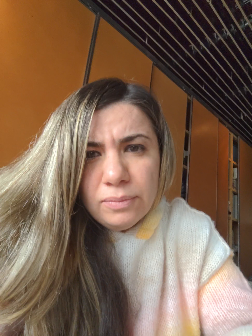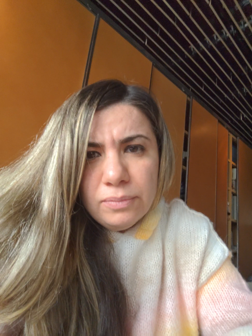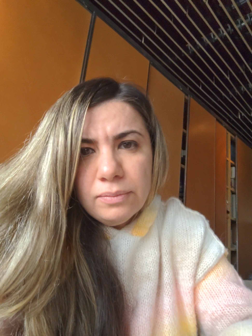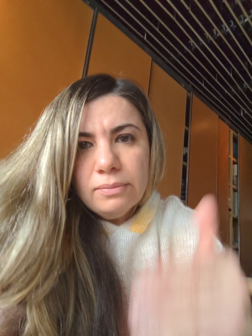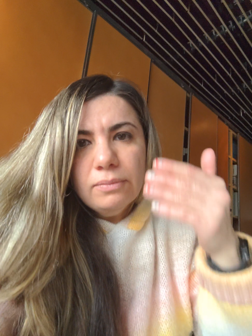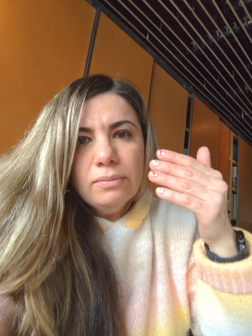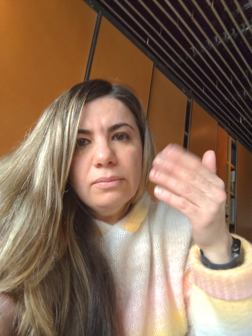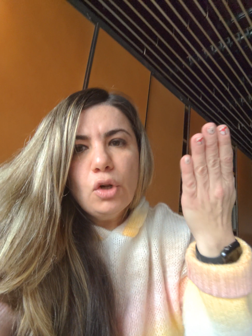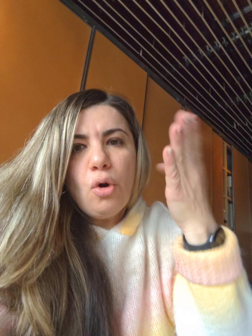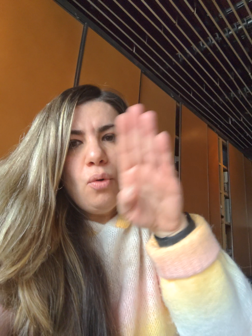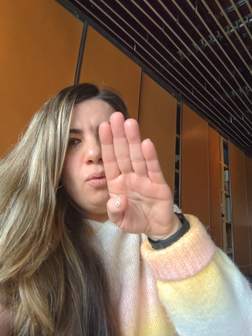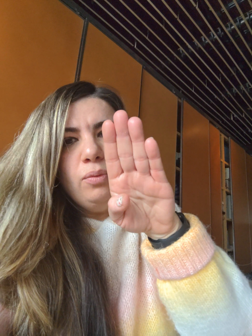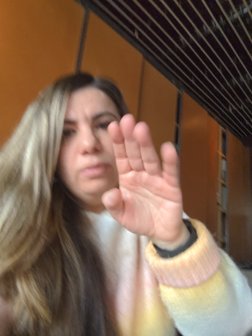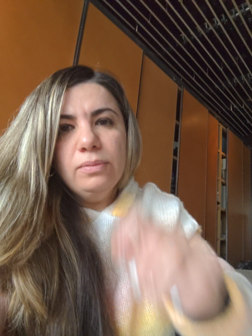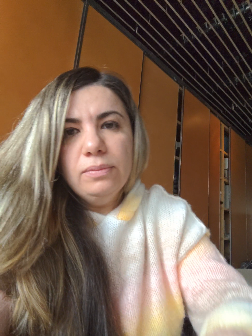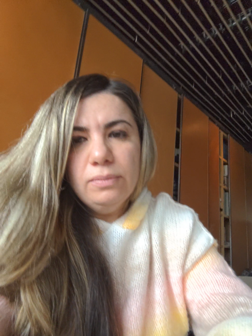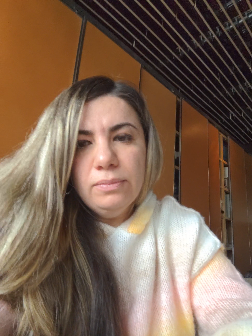close